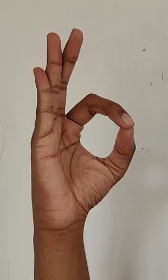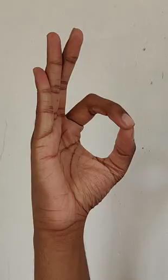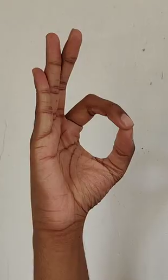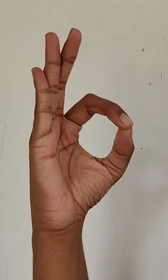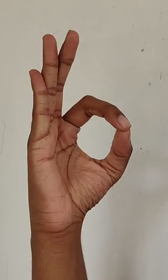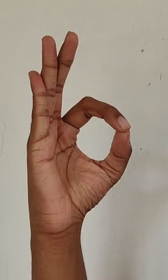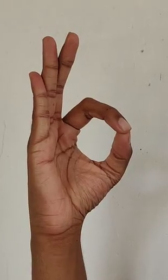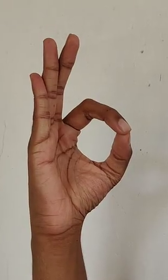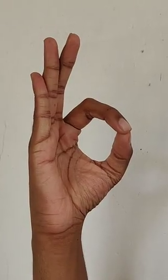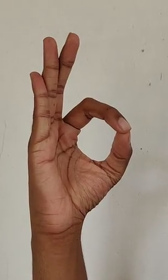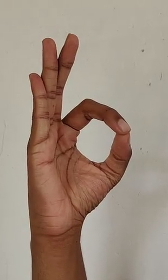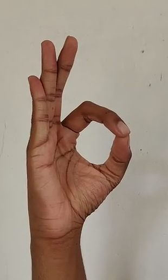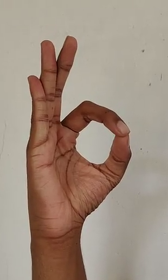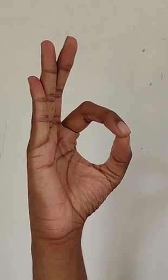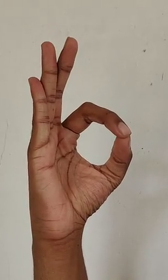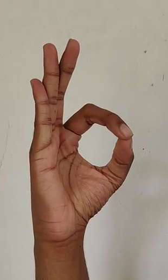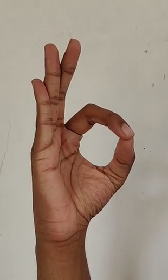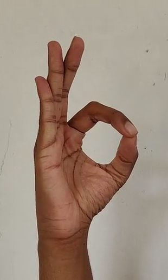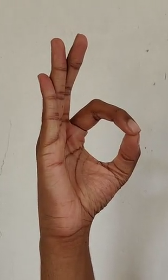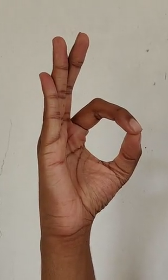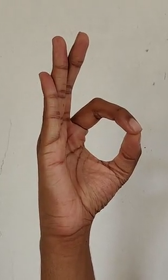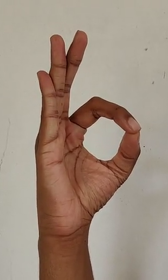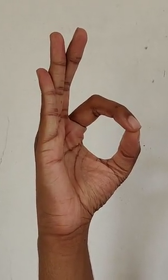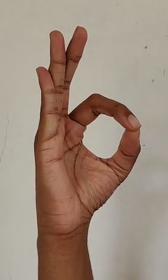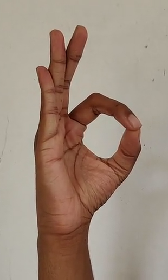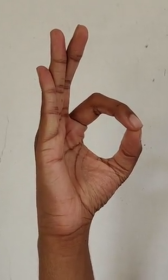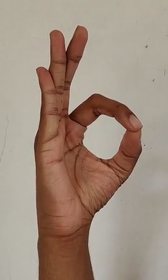ഒ